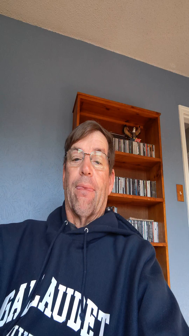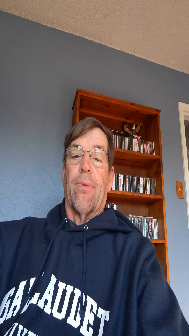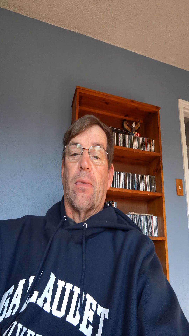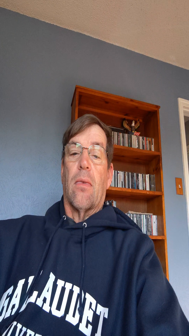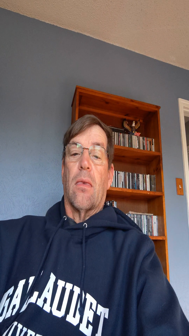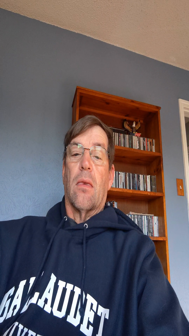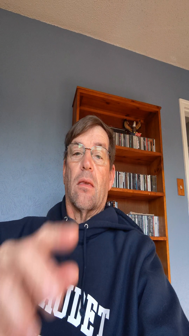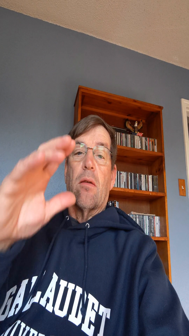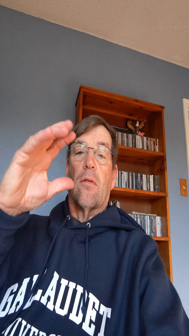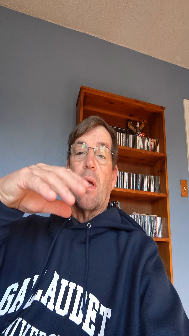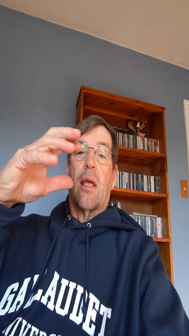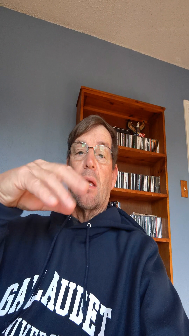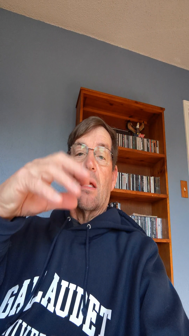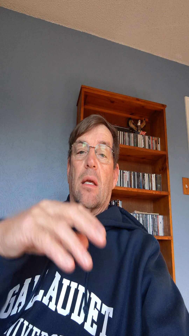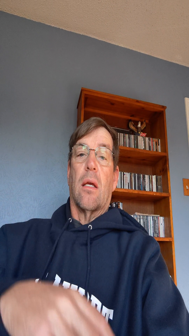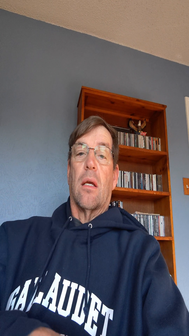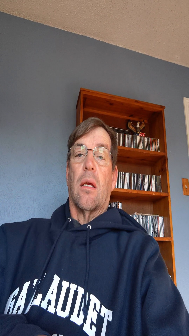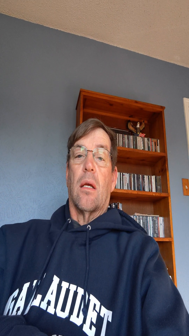rain